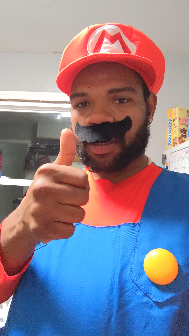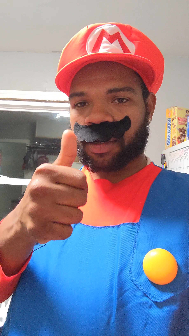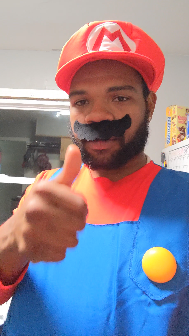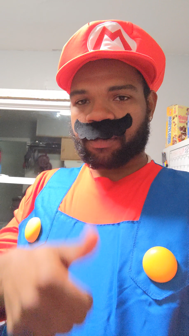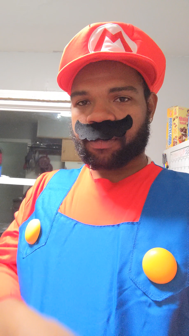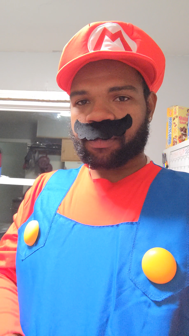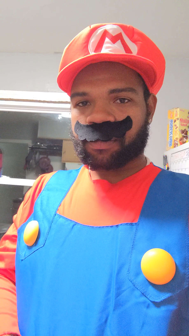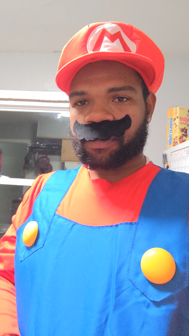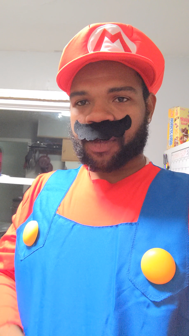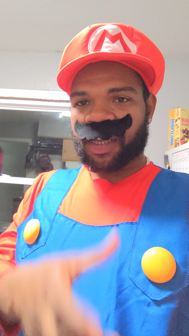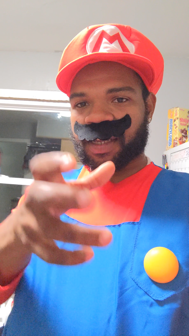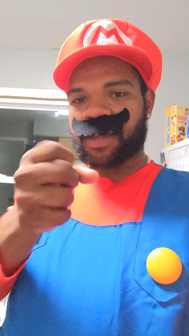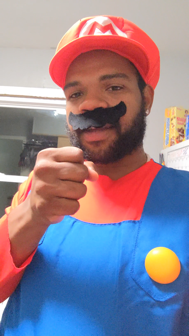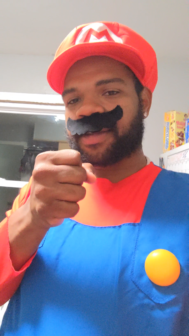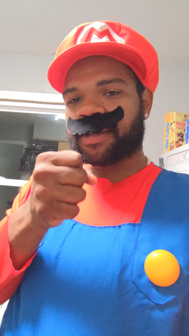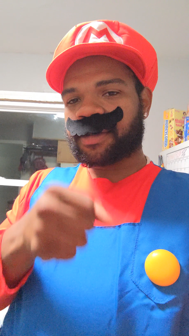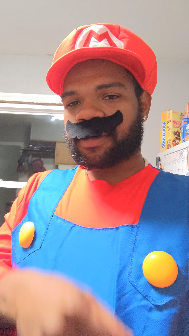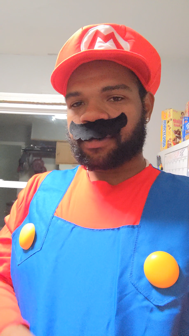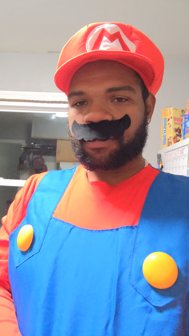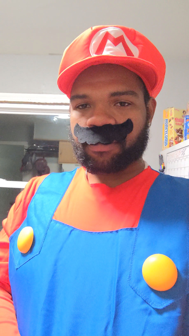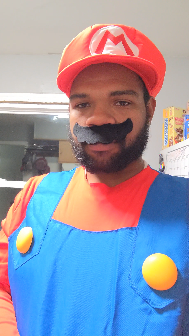get